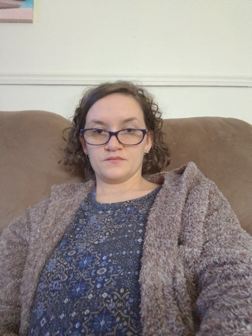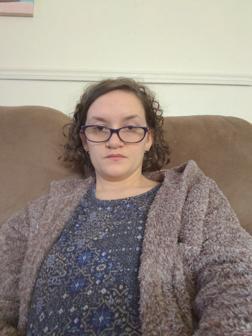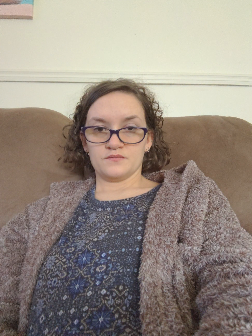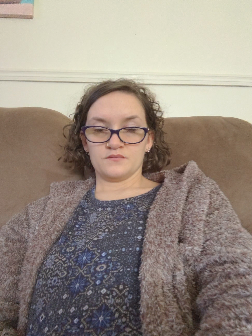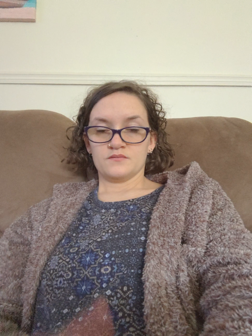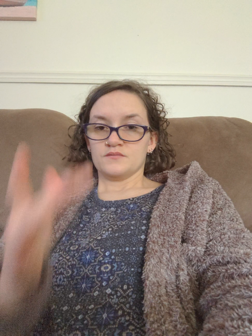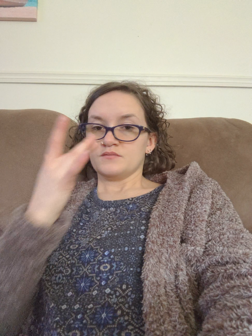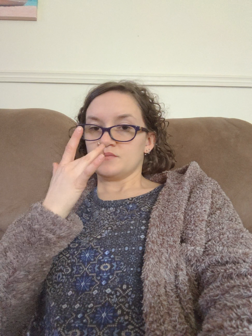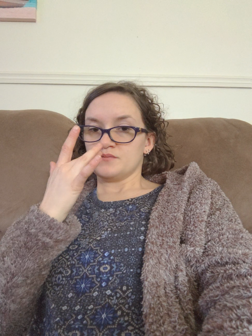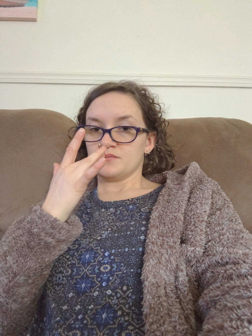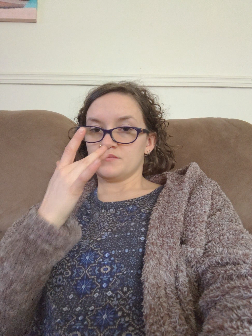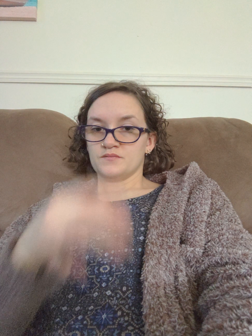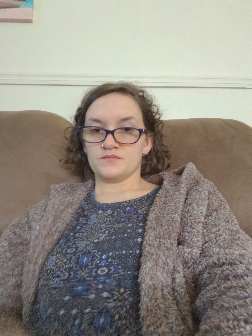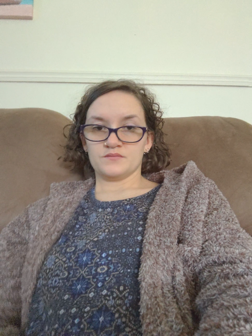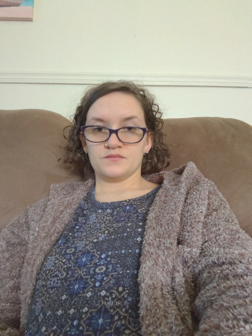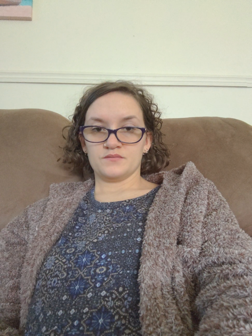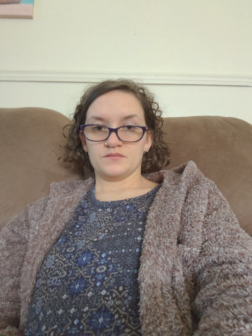taste